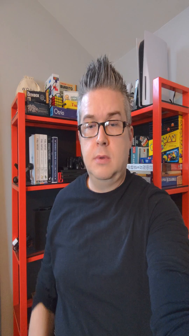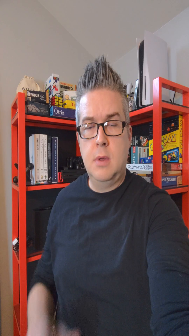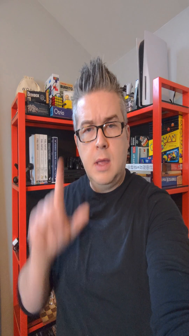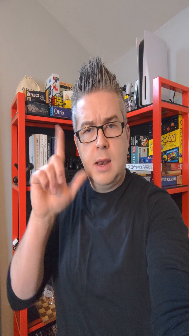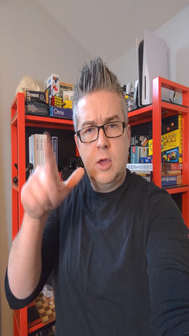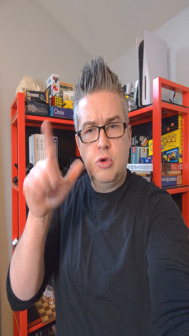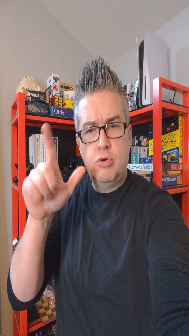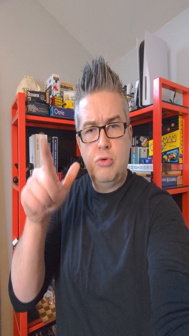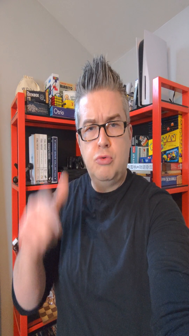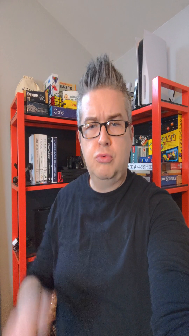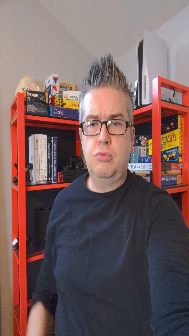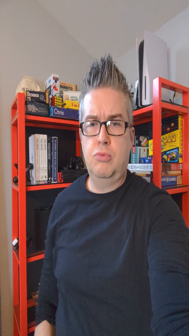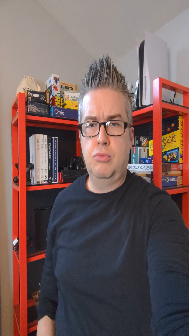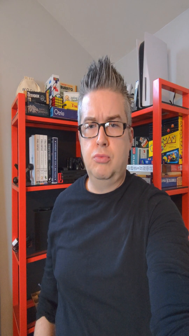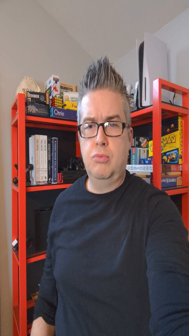later